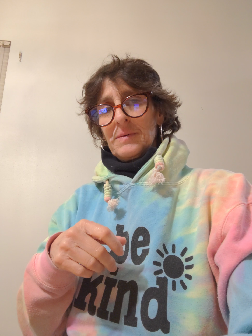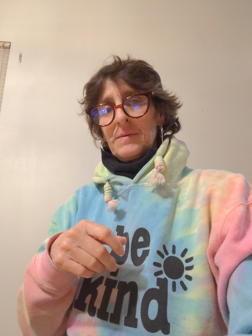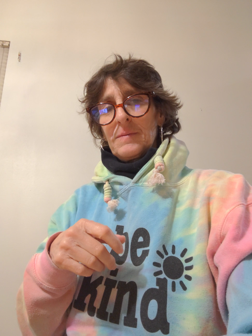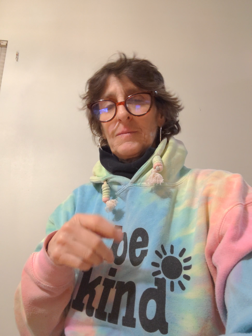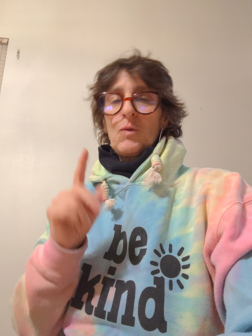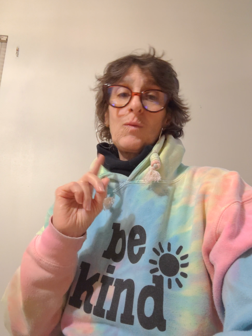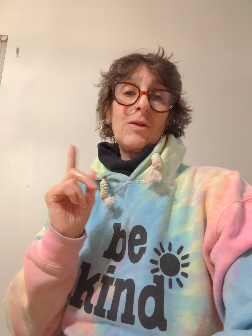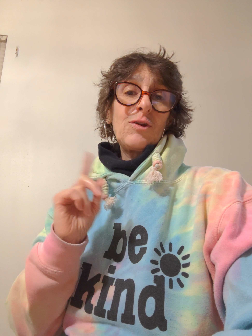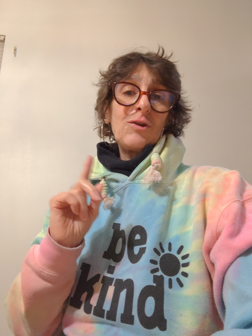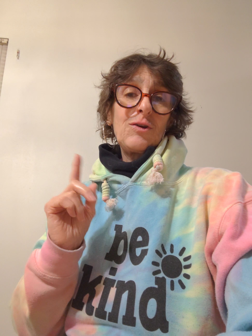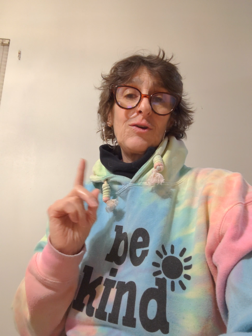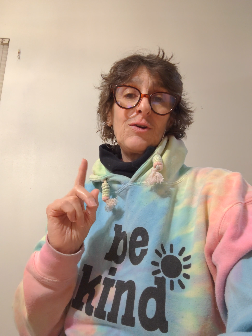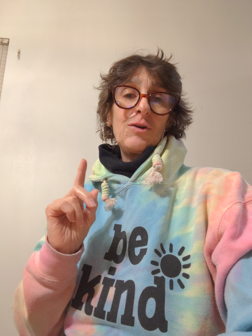where